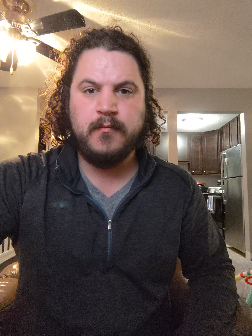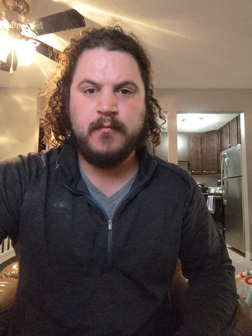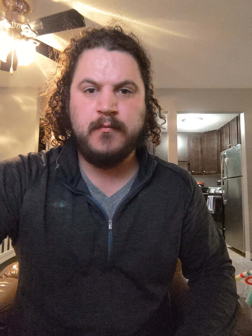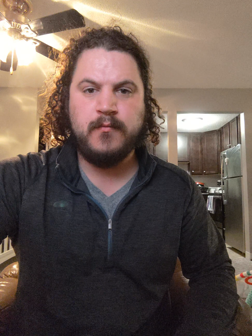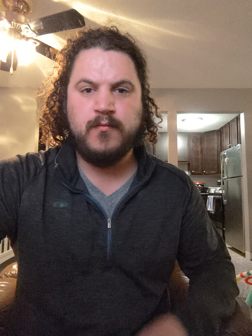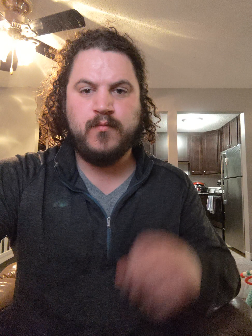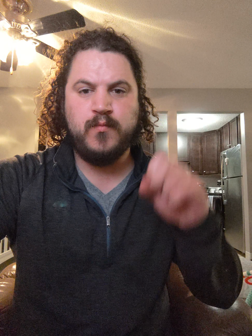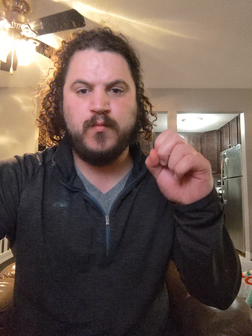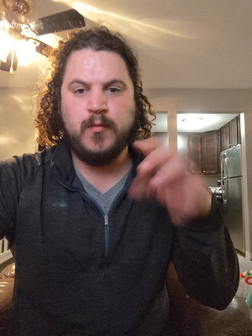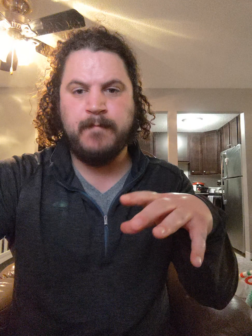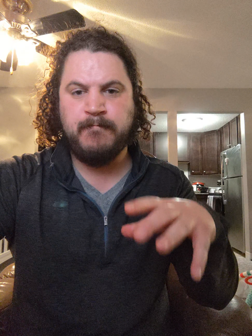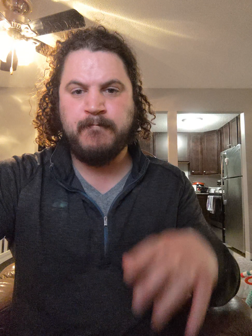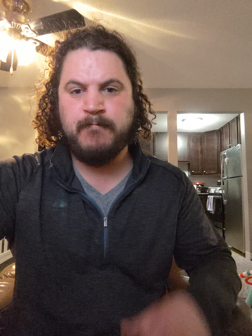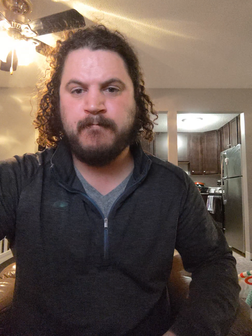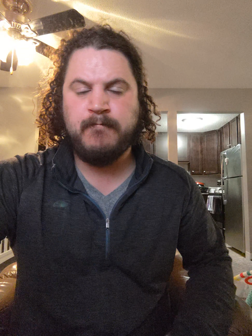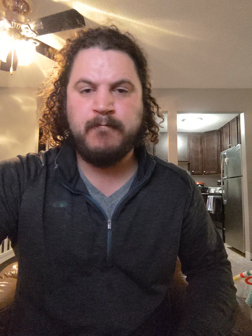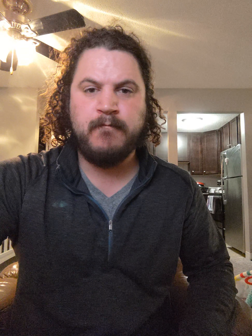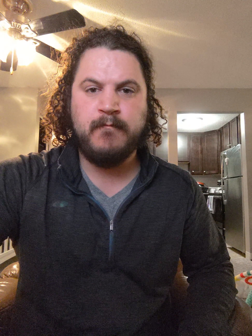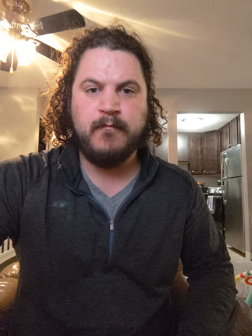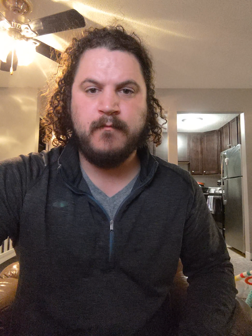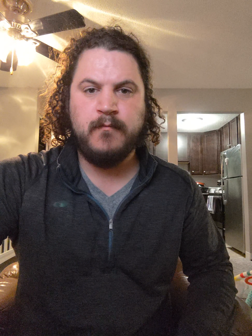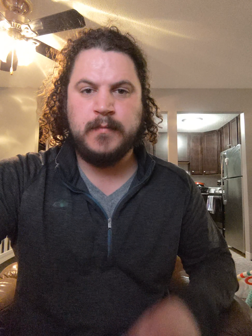drop